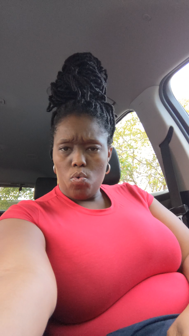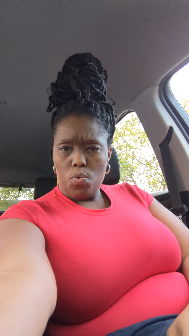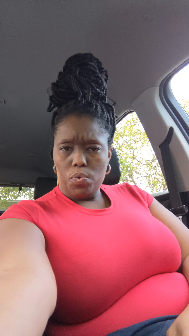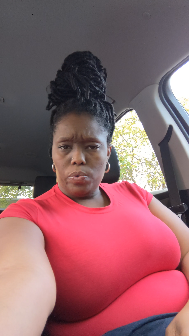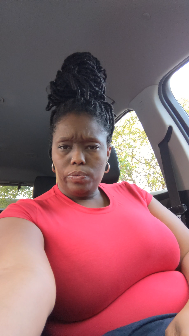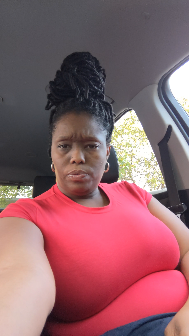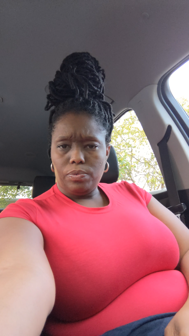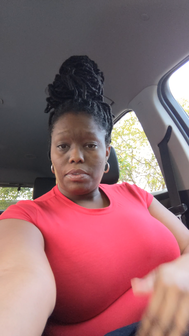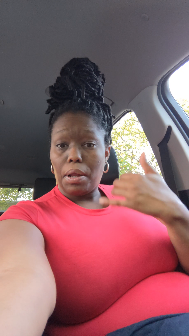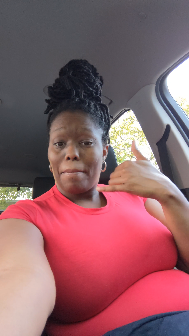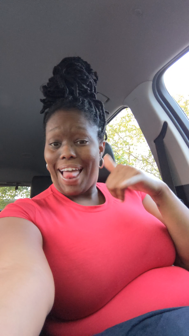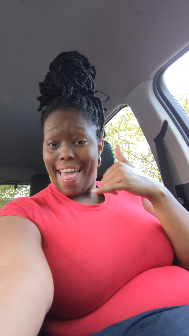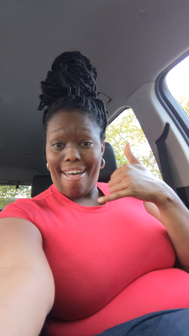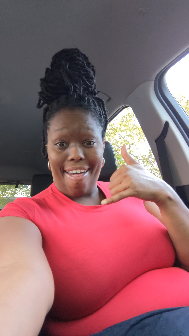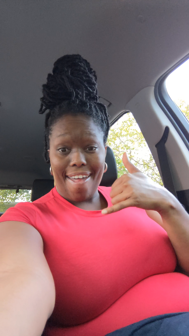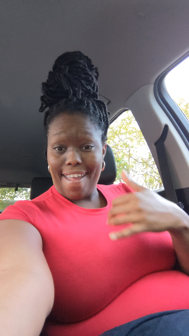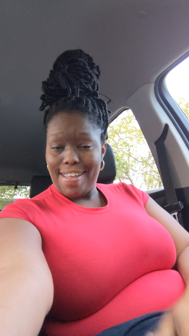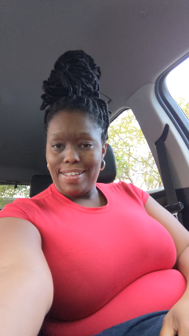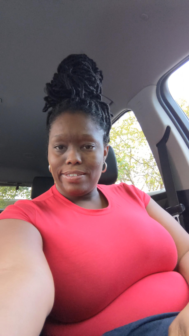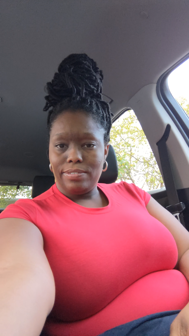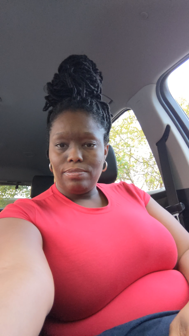play